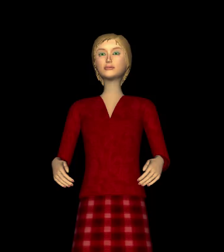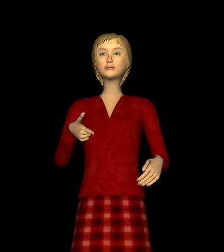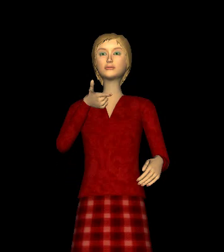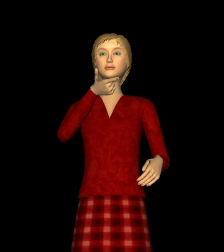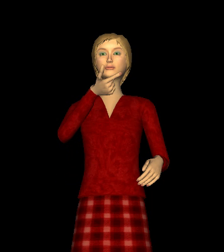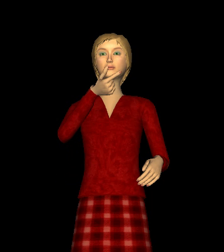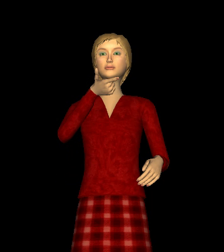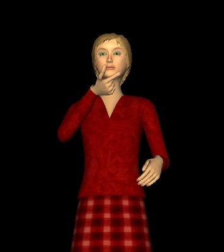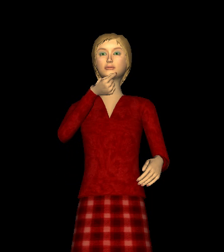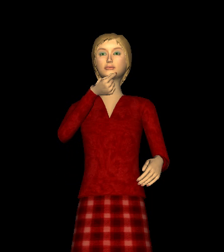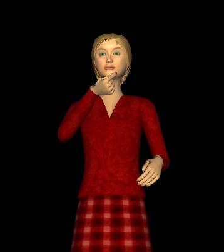مزدوج